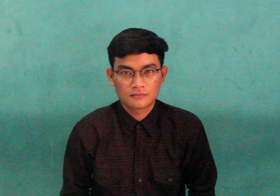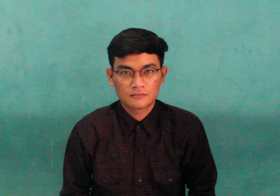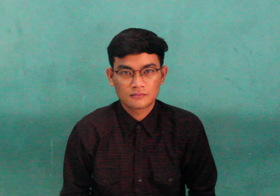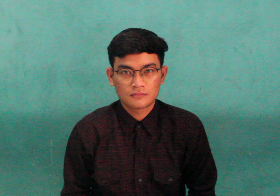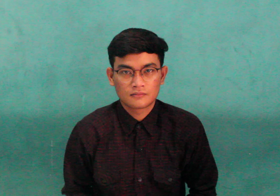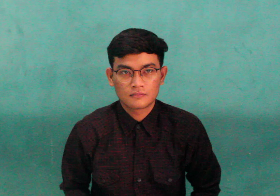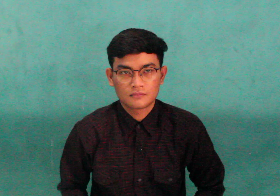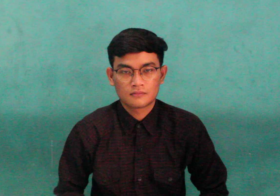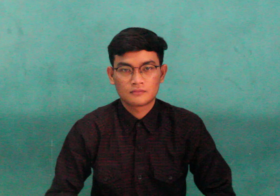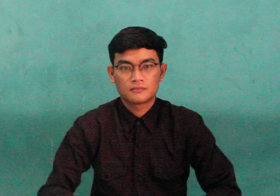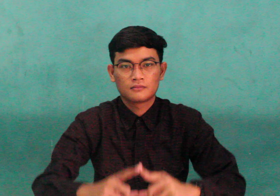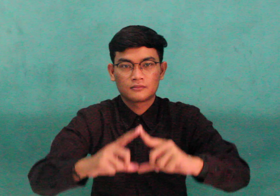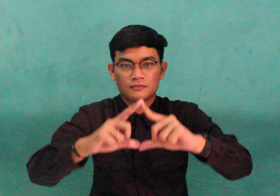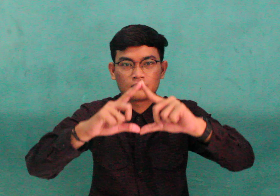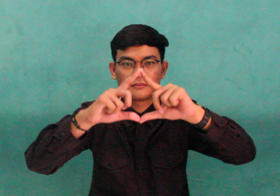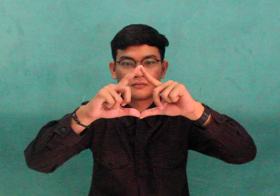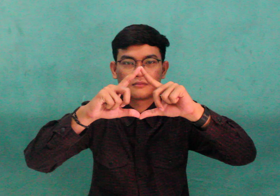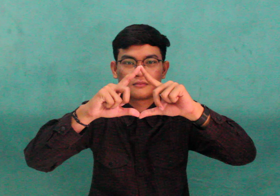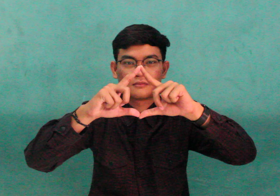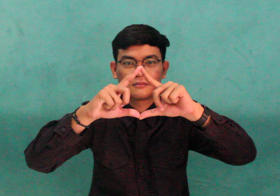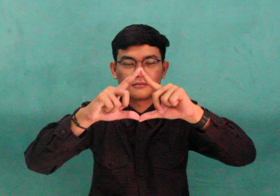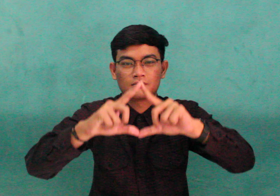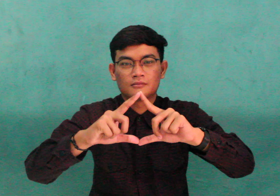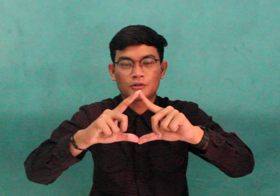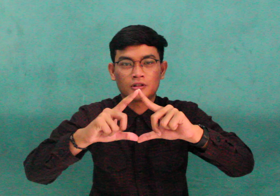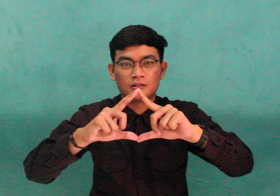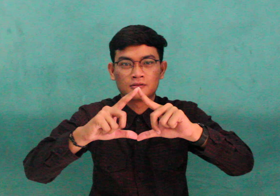A